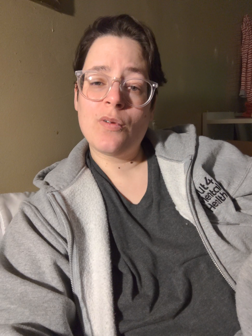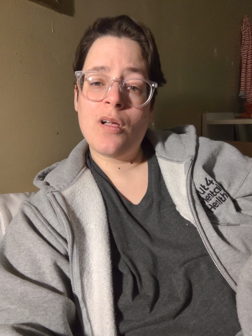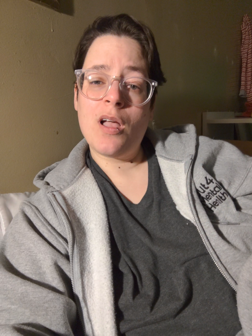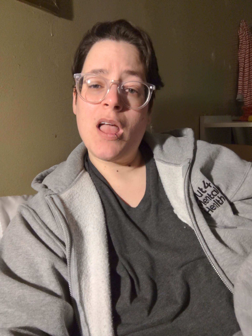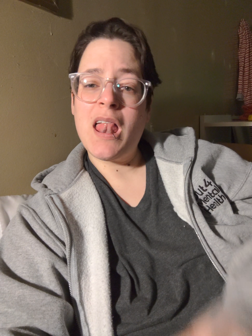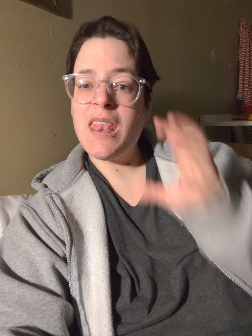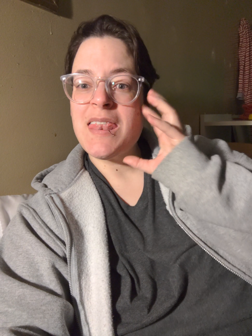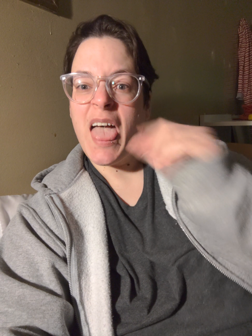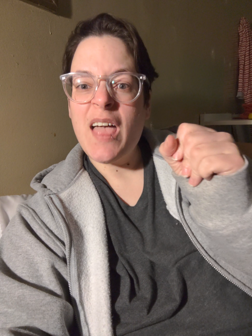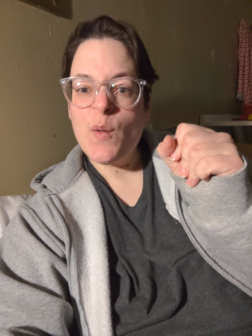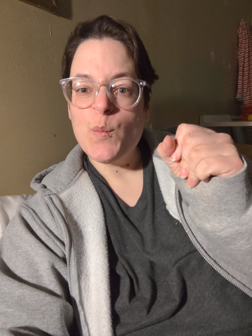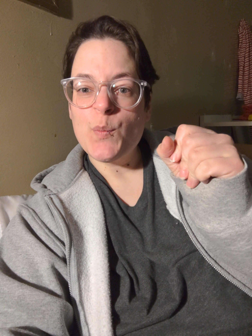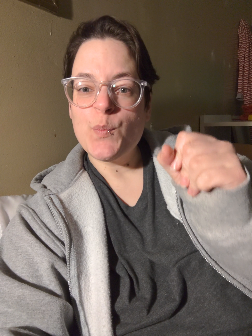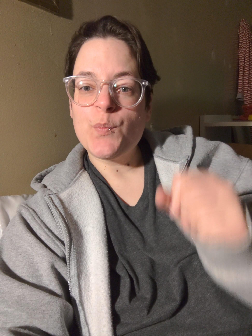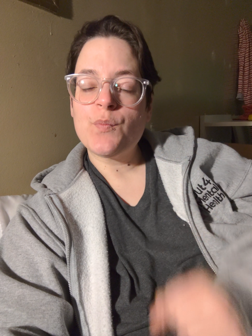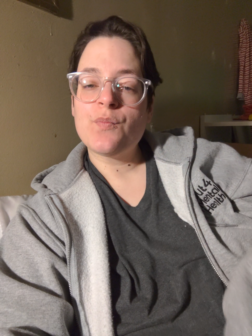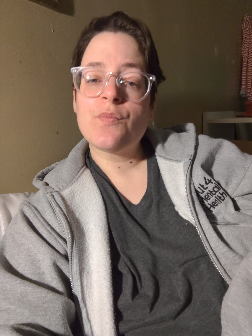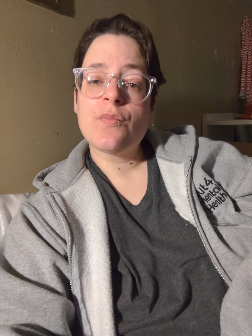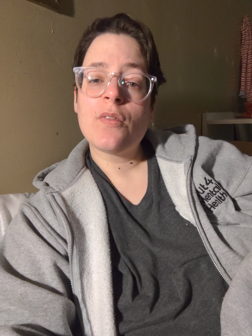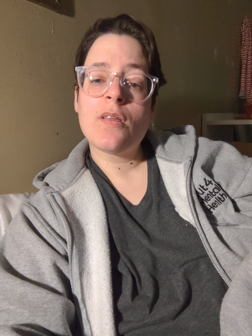loud